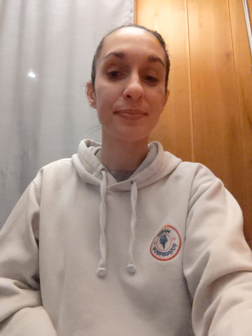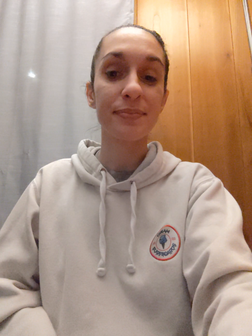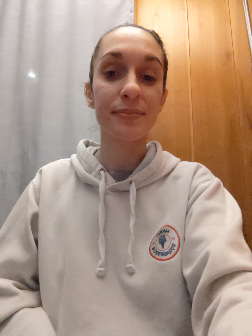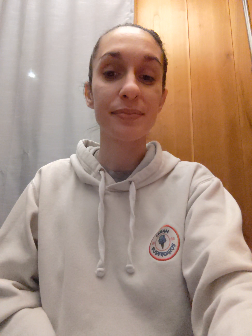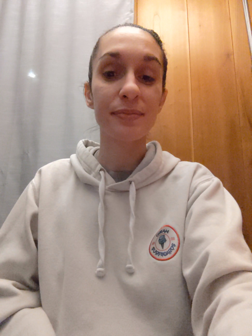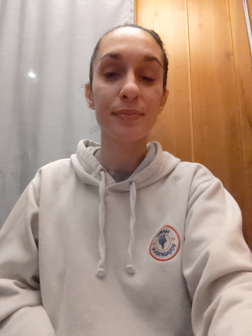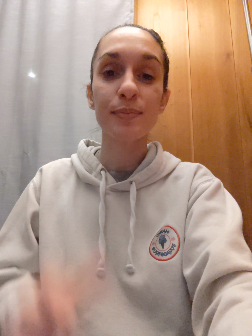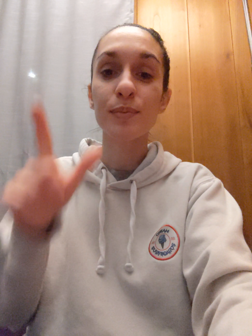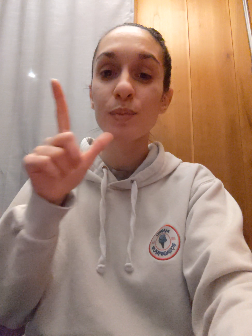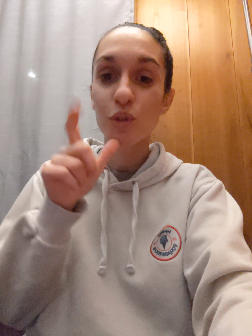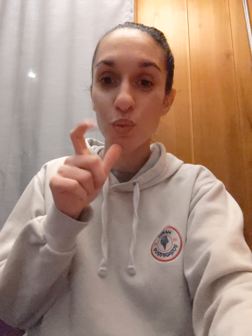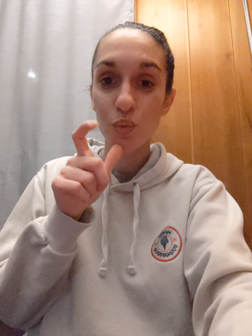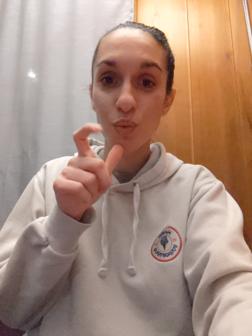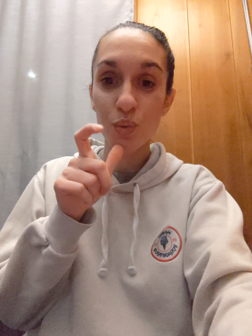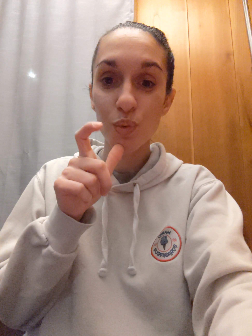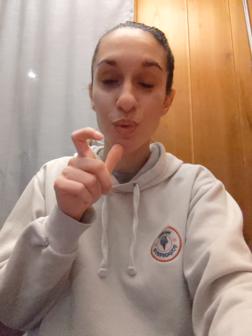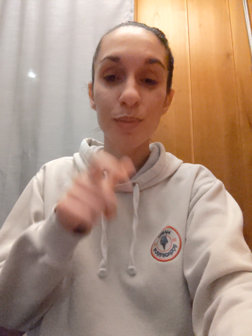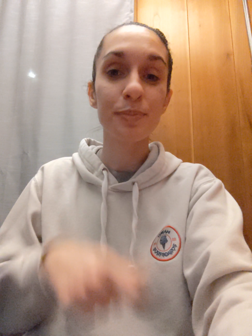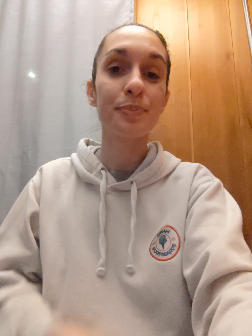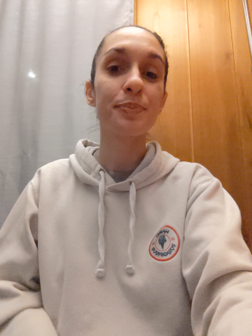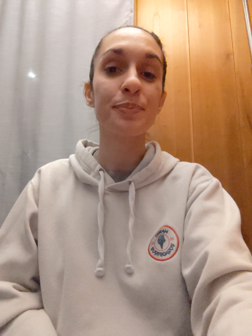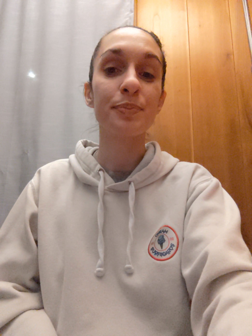who